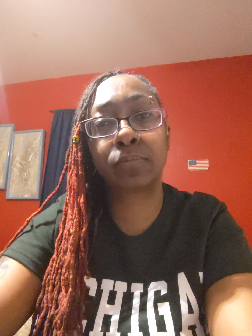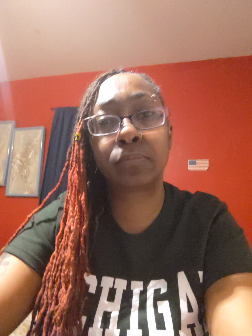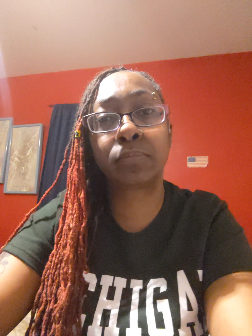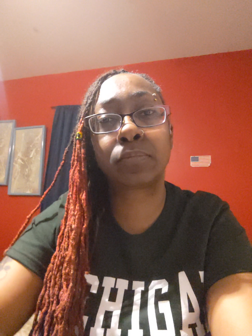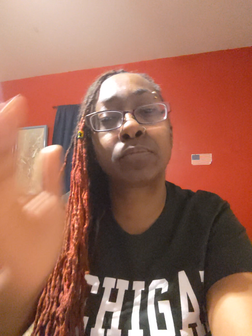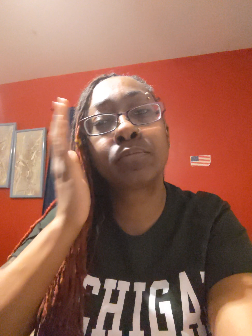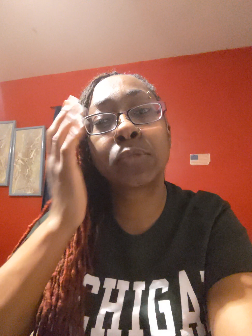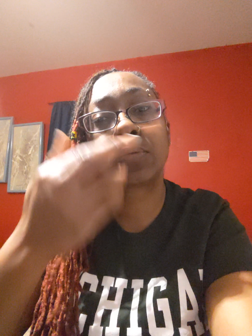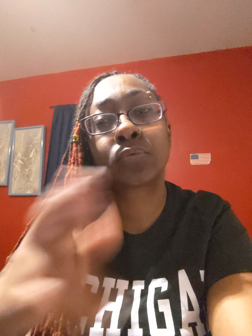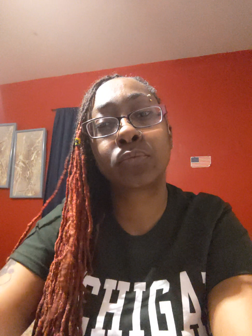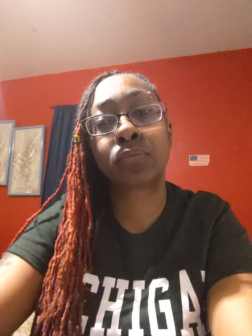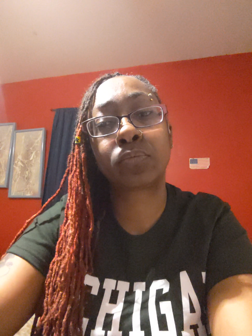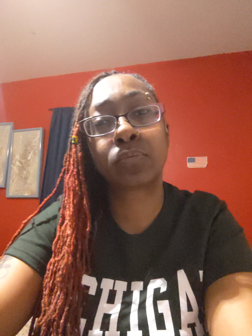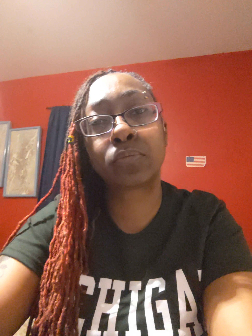bedroom